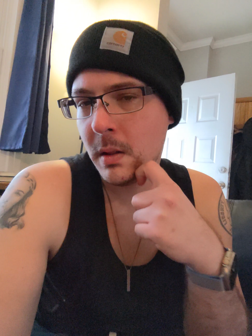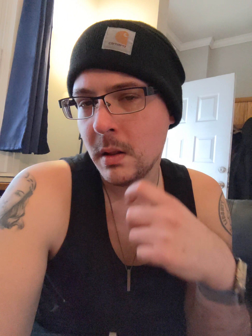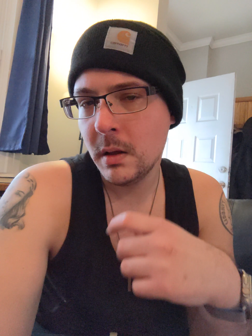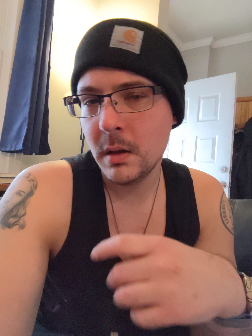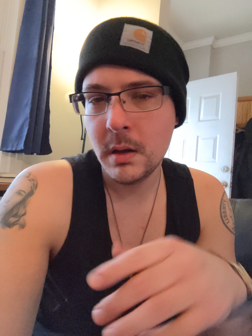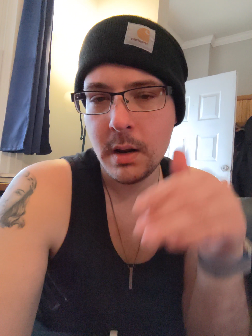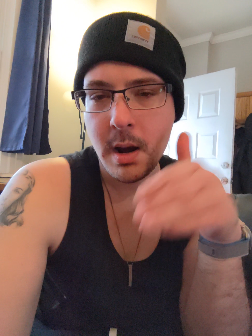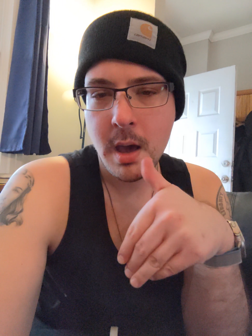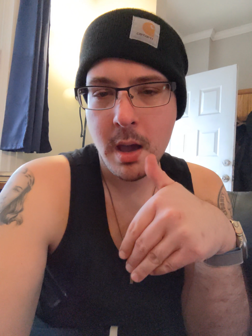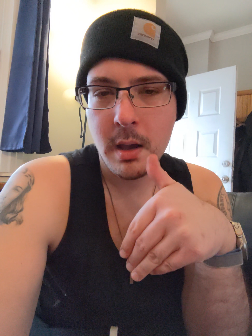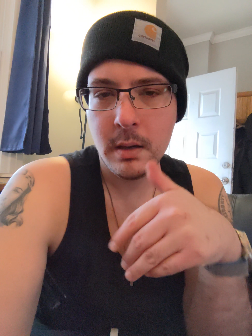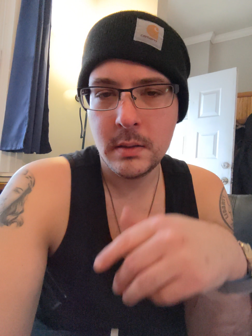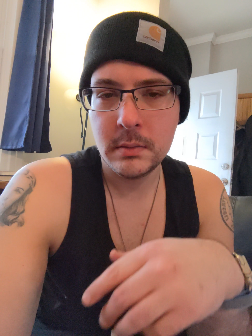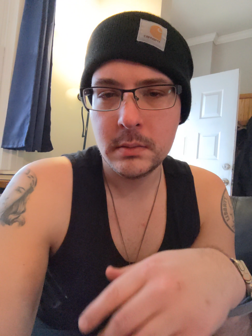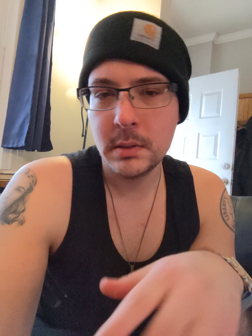night